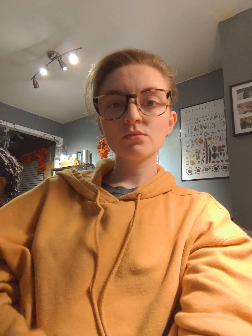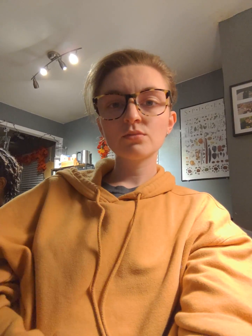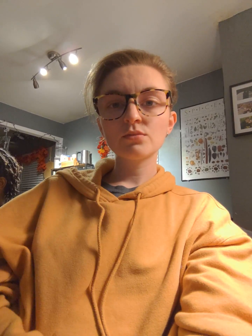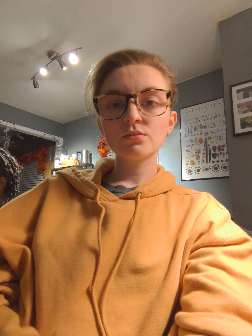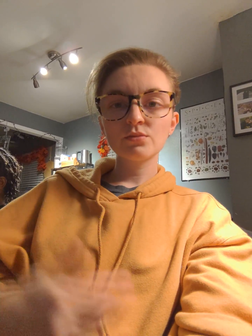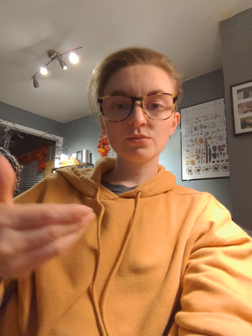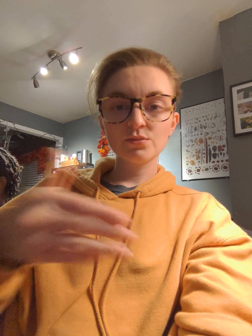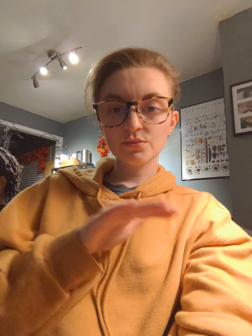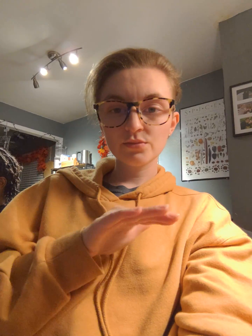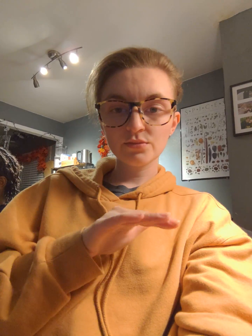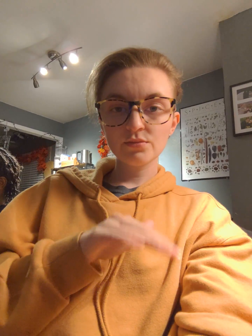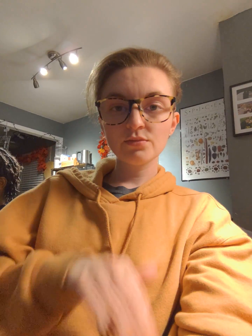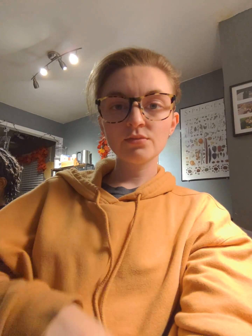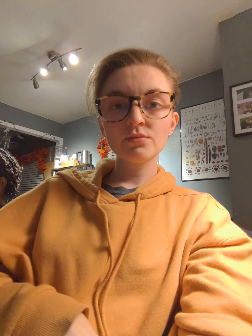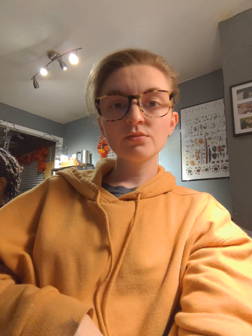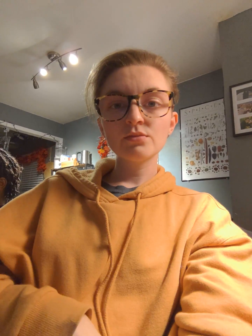cover